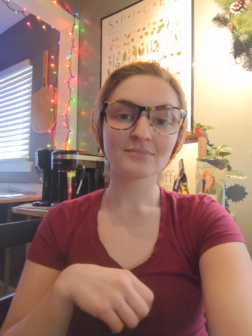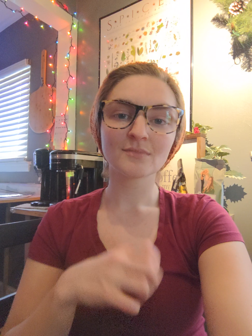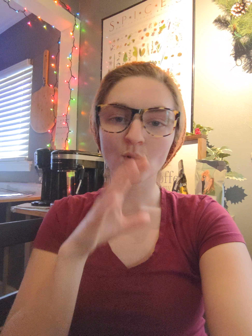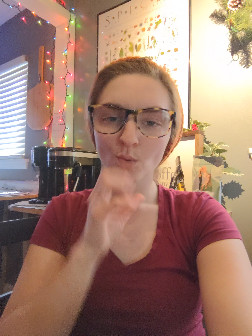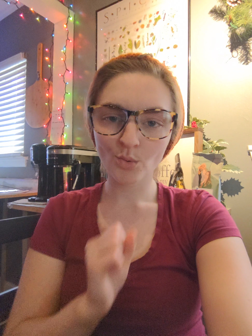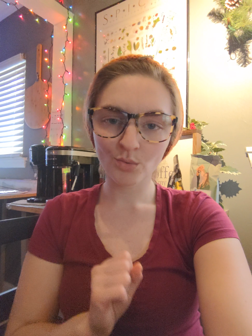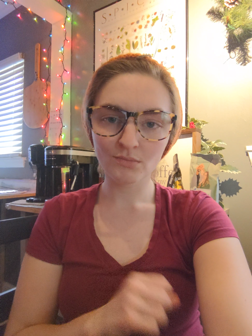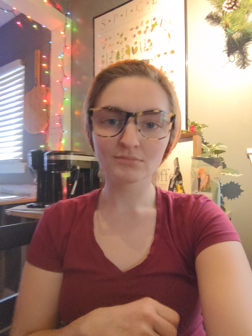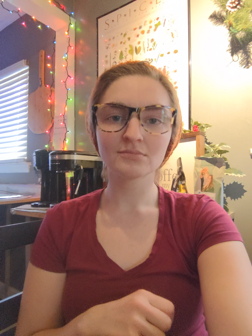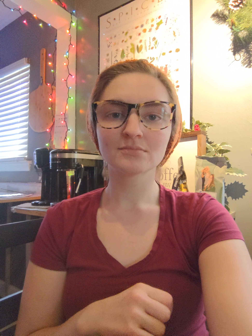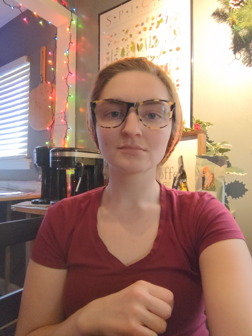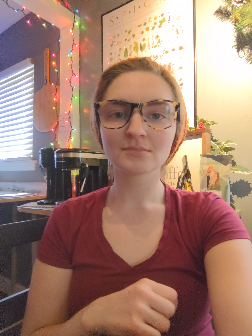old